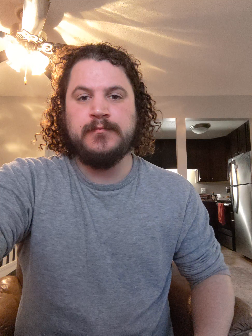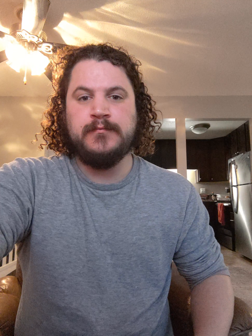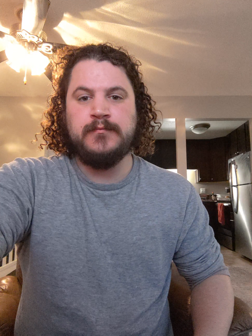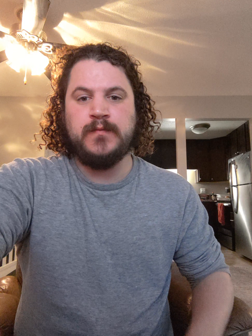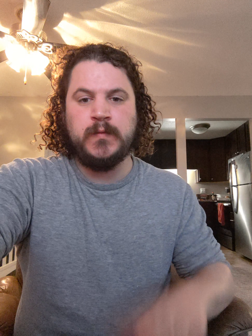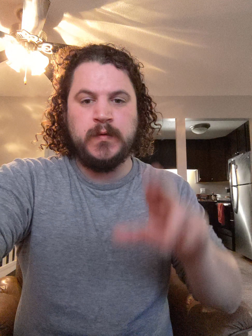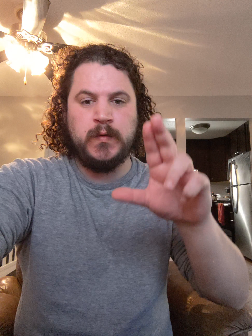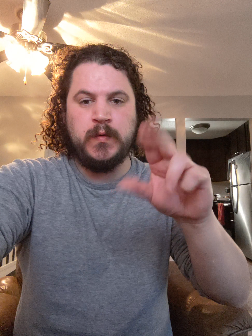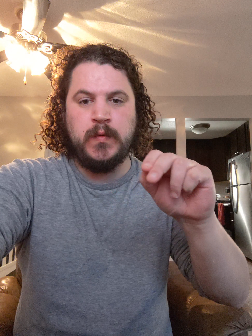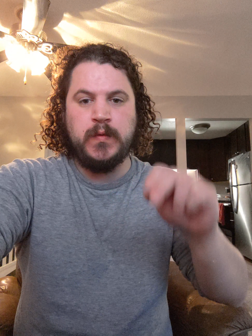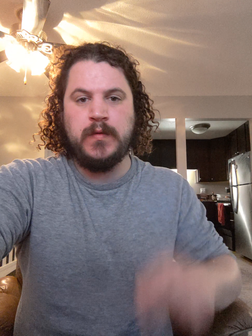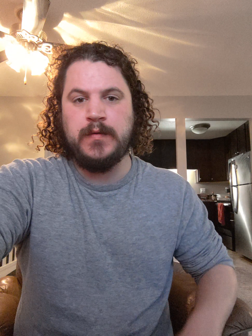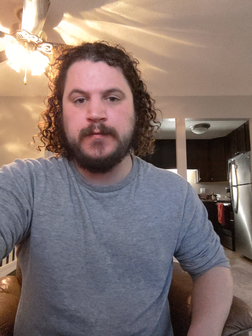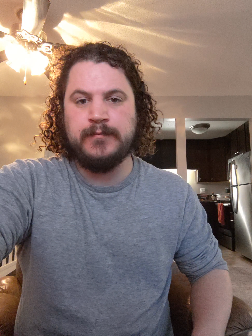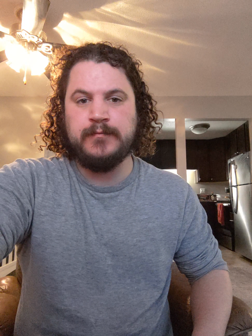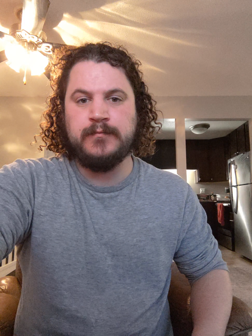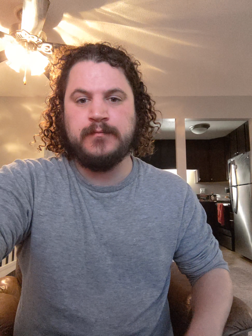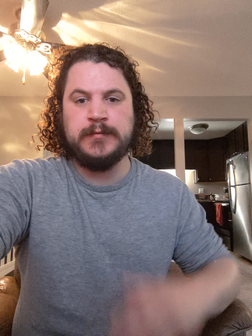no